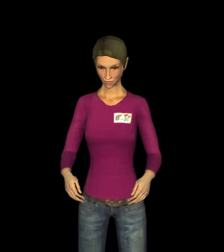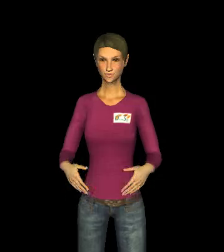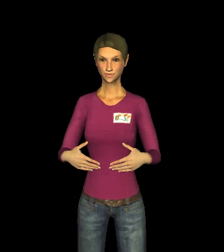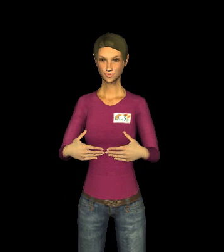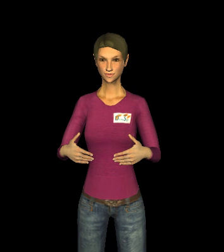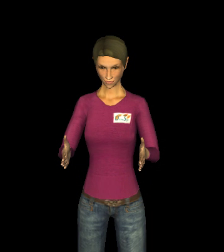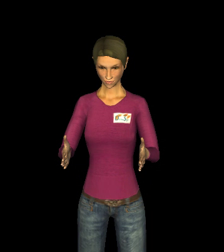يفتح